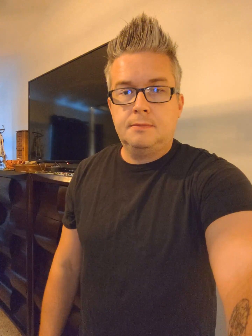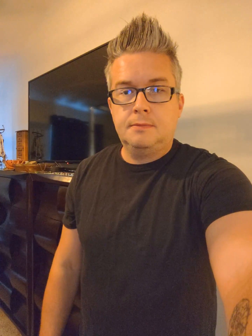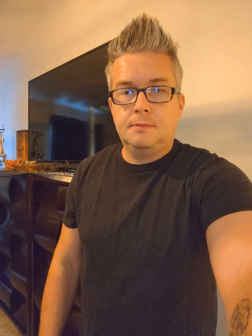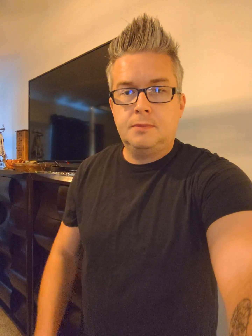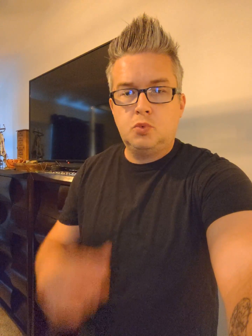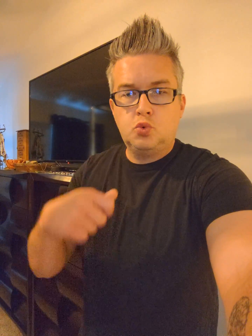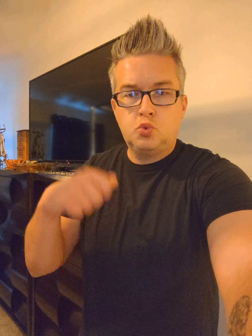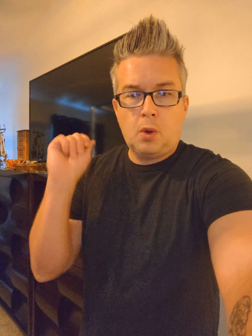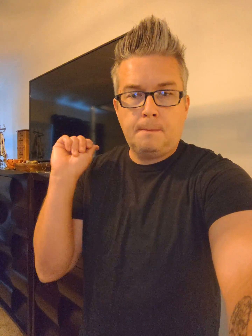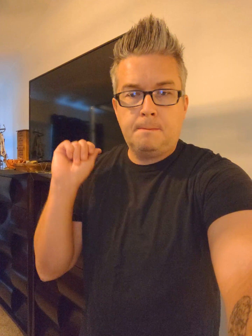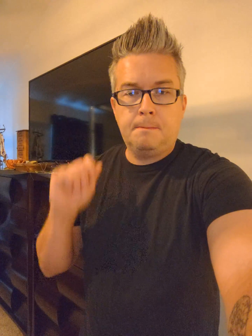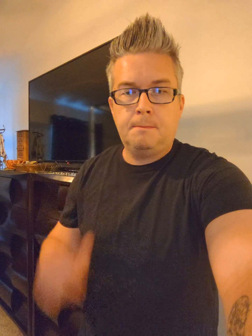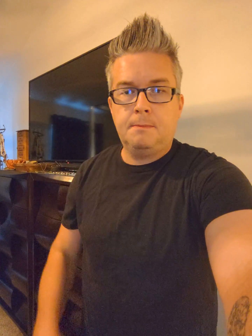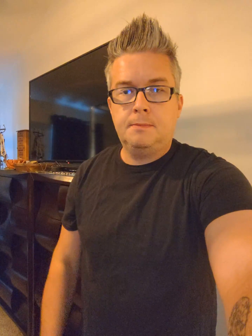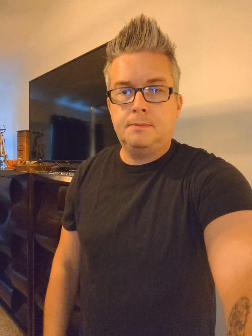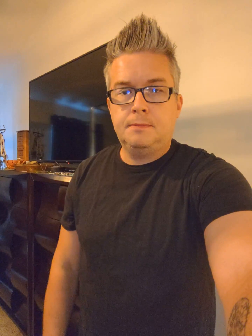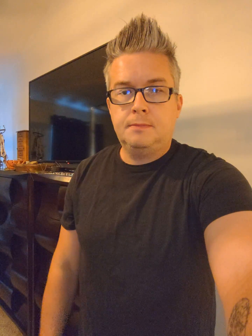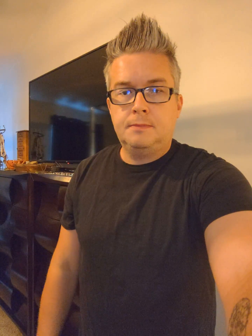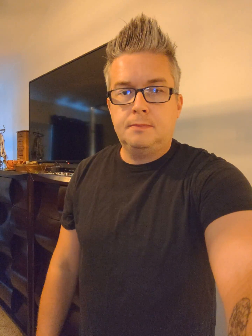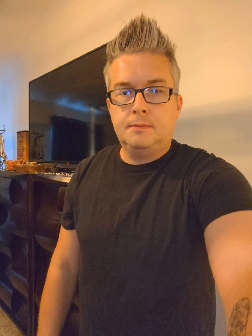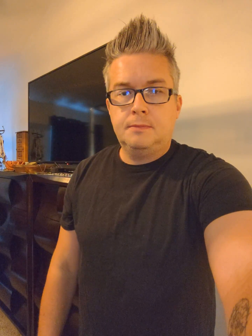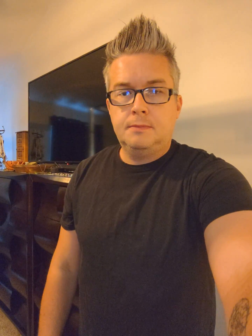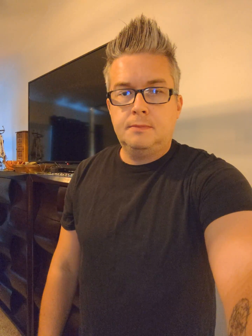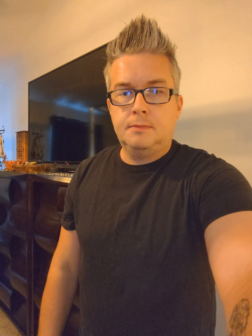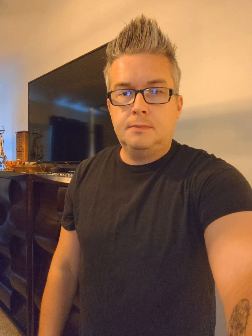rip